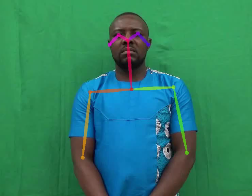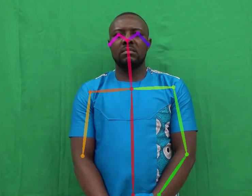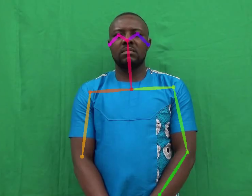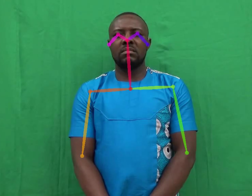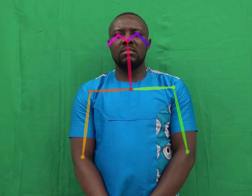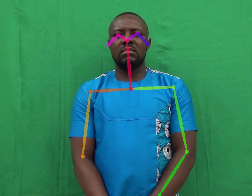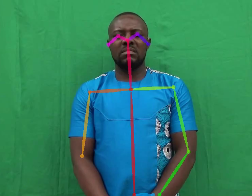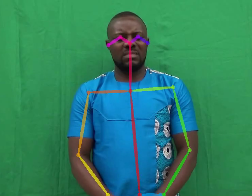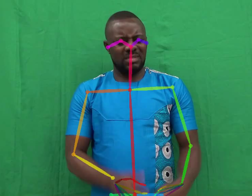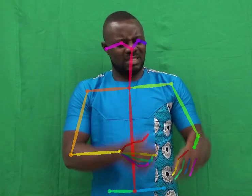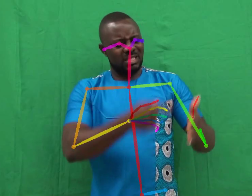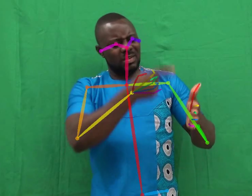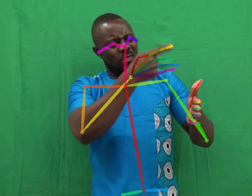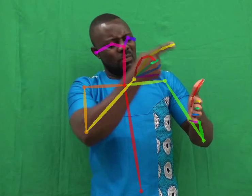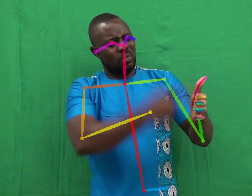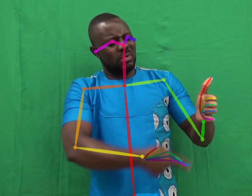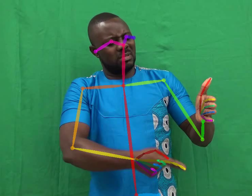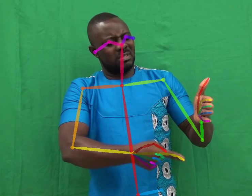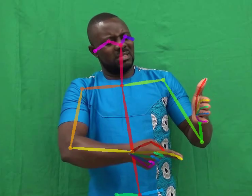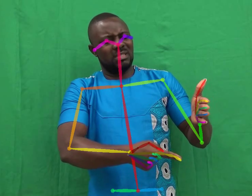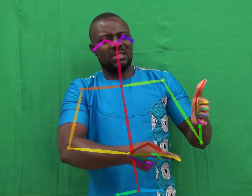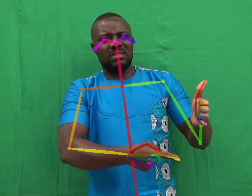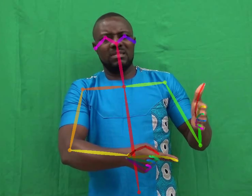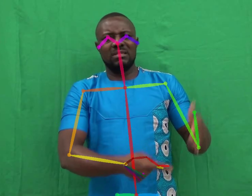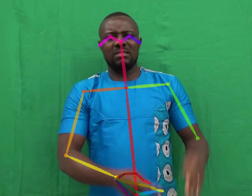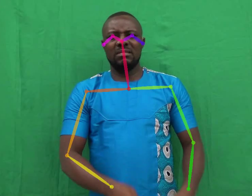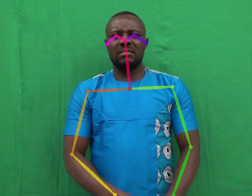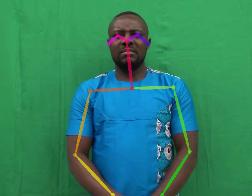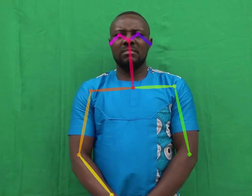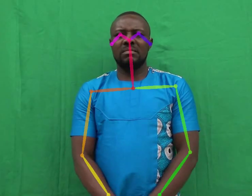what